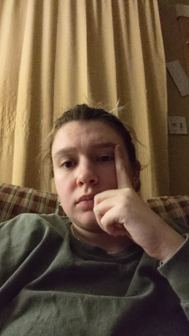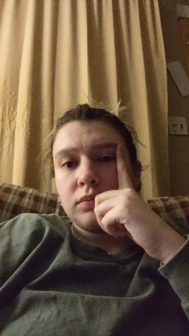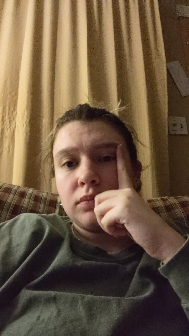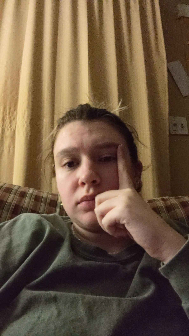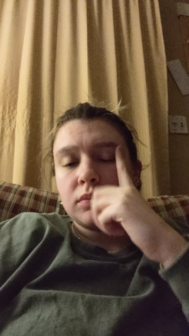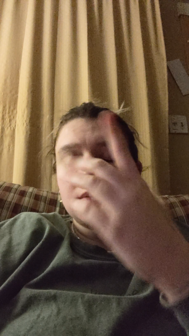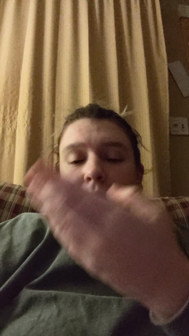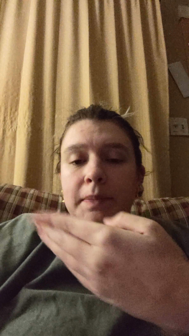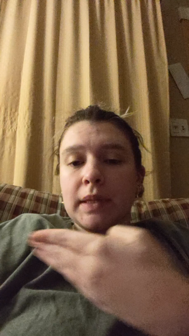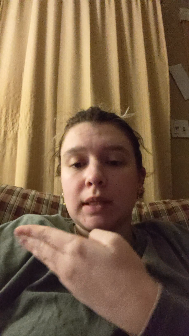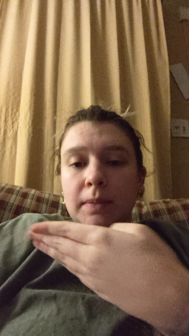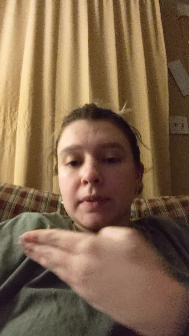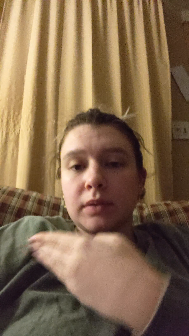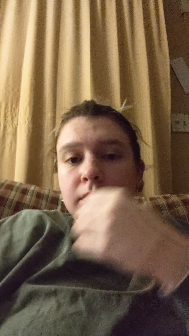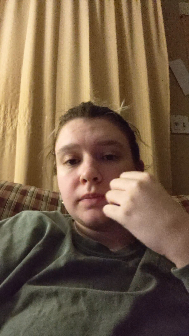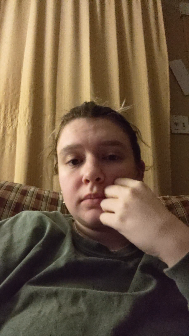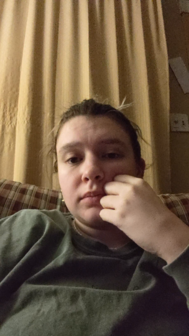baby